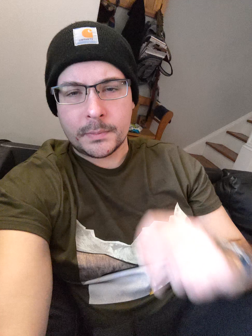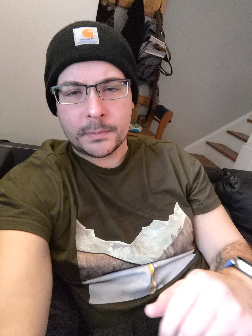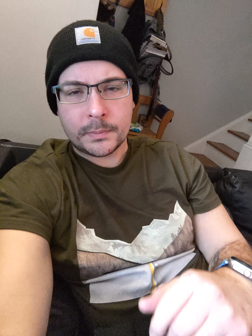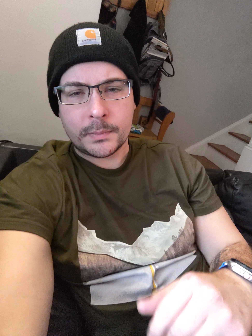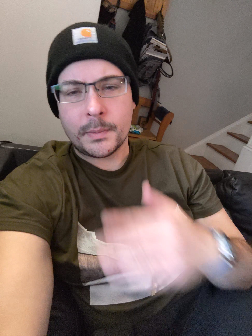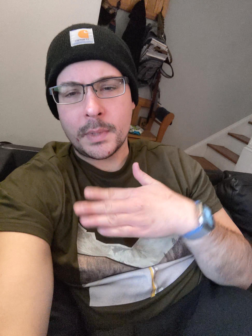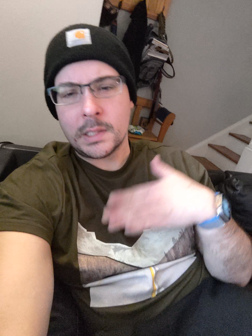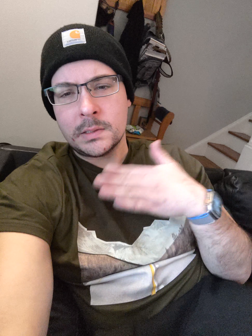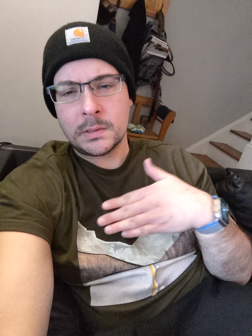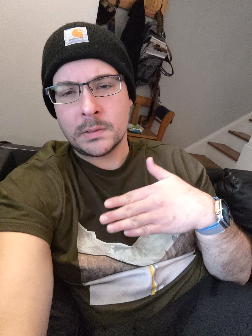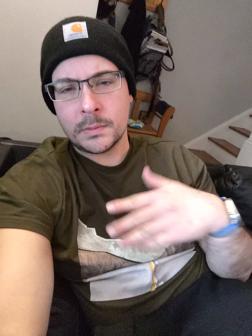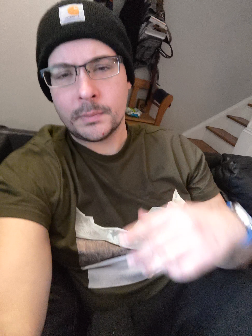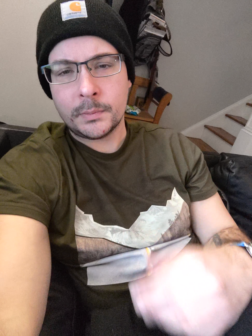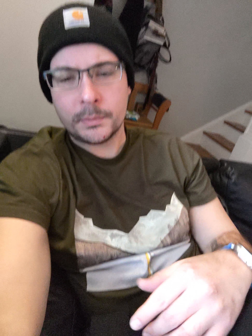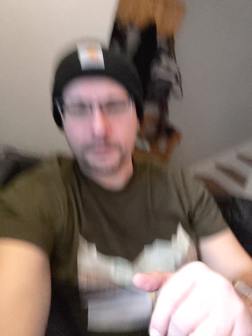please